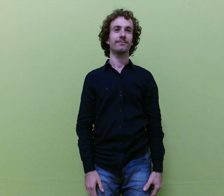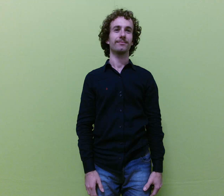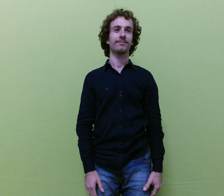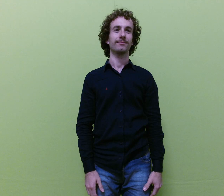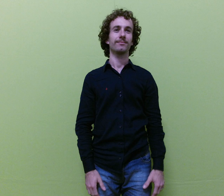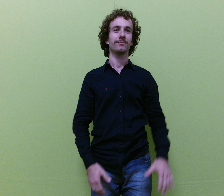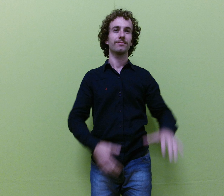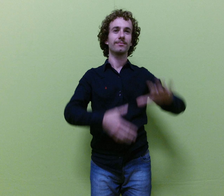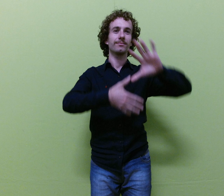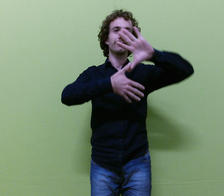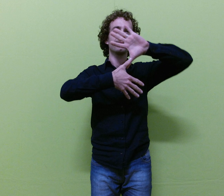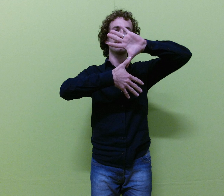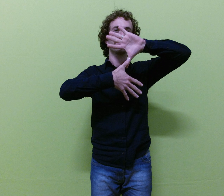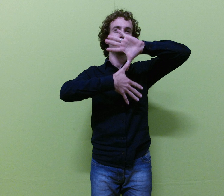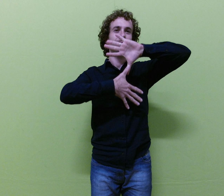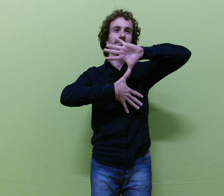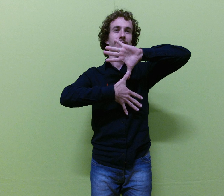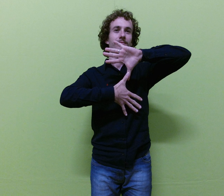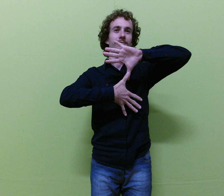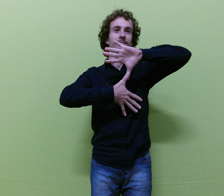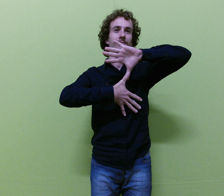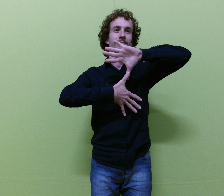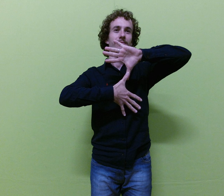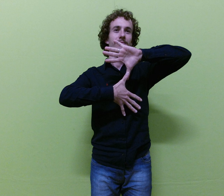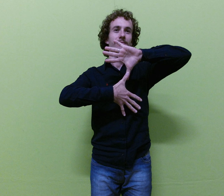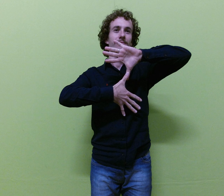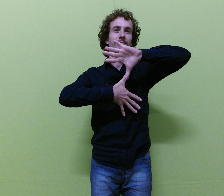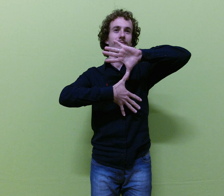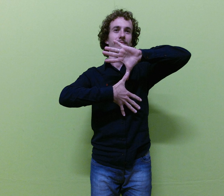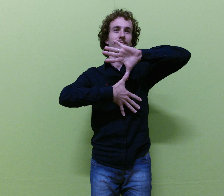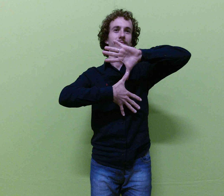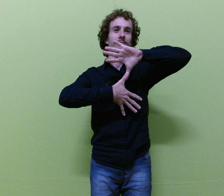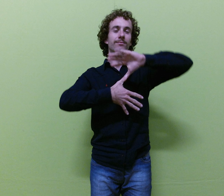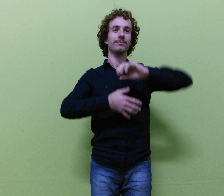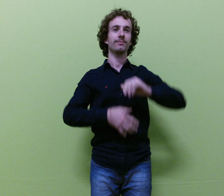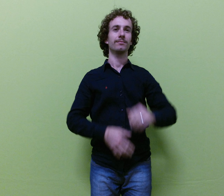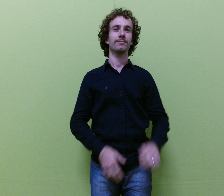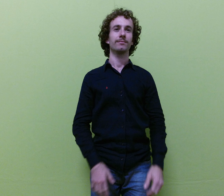América